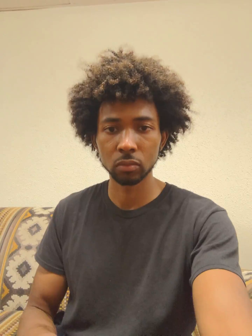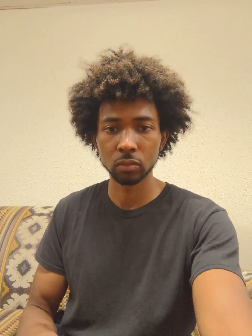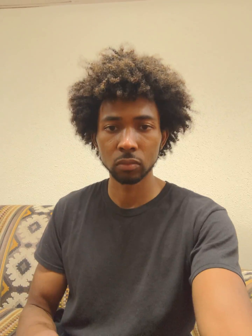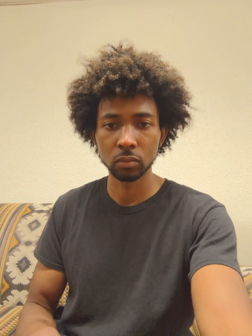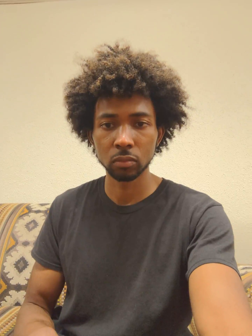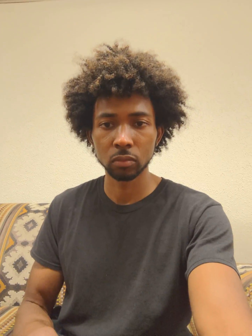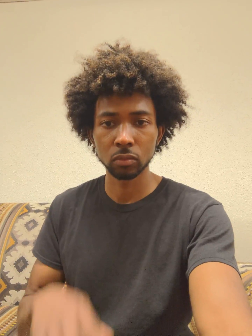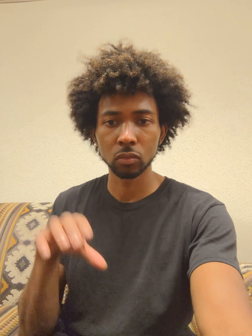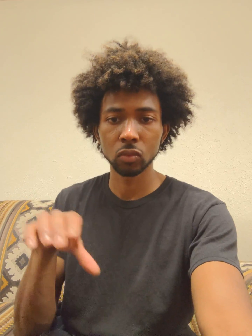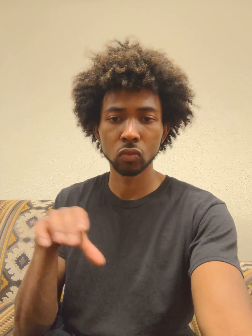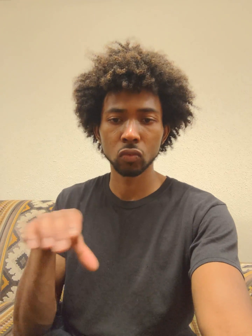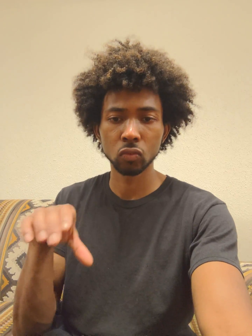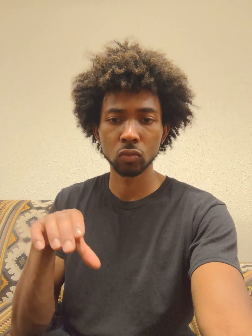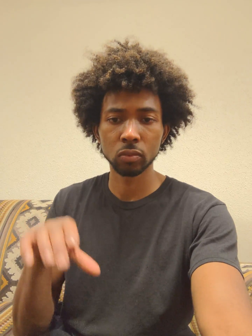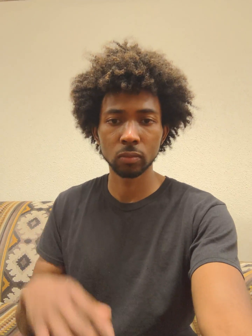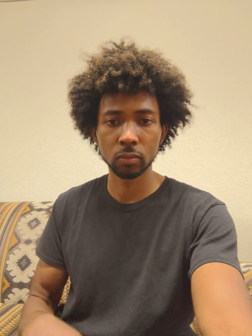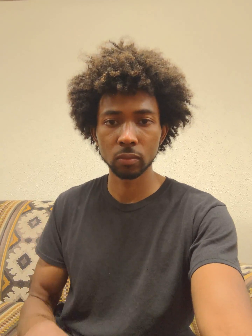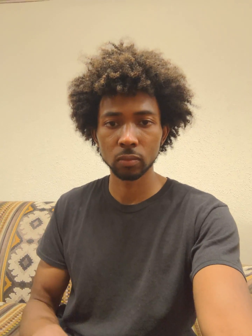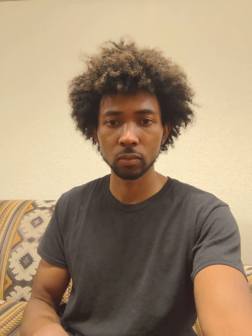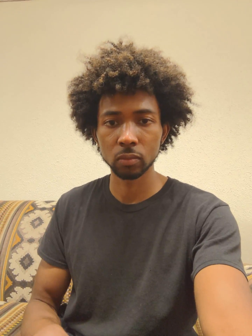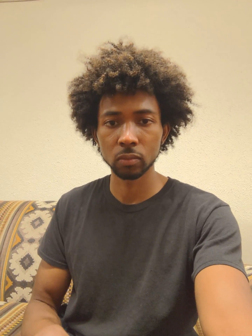does